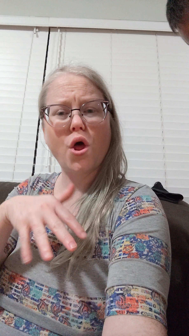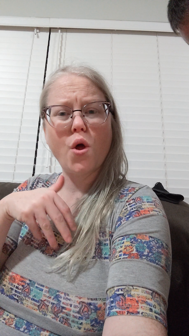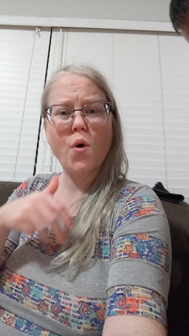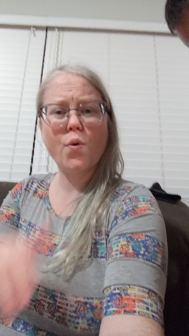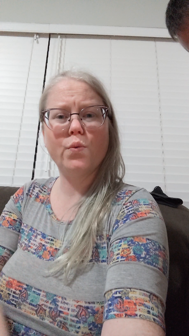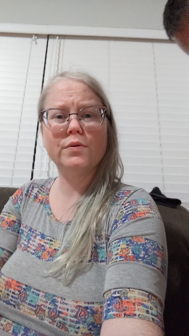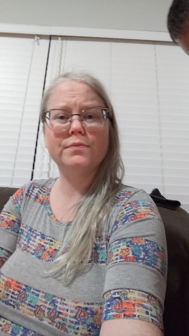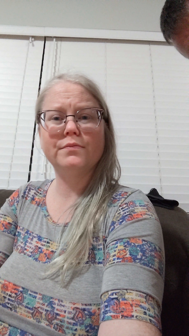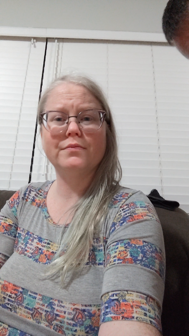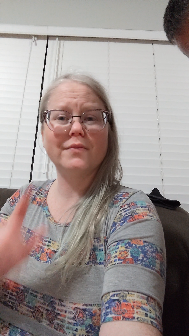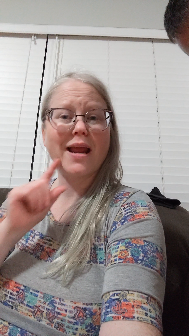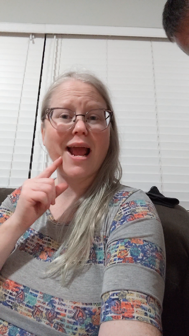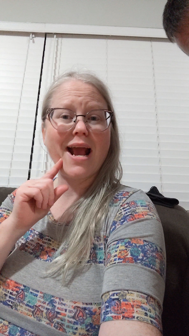candy